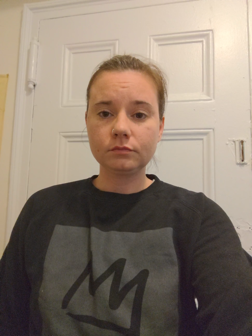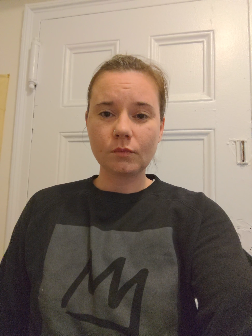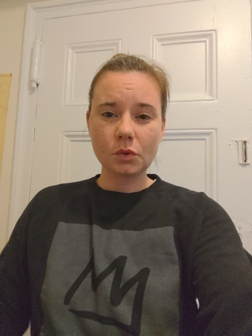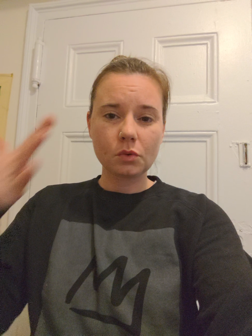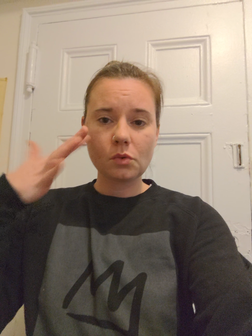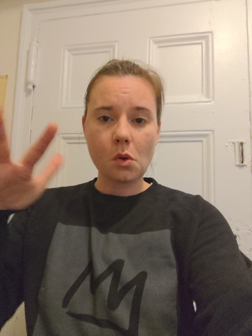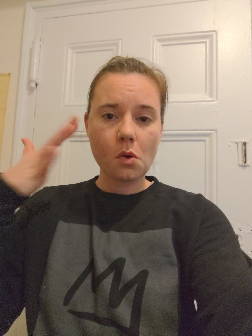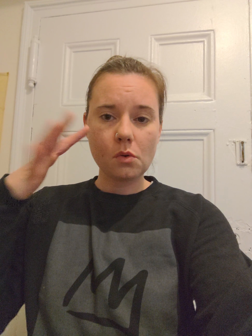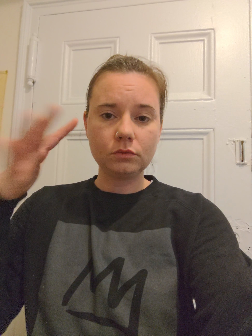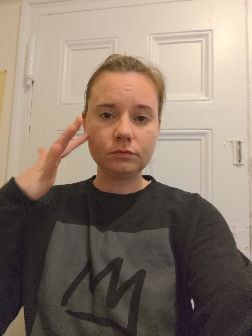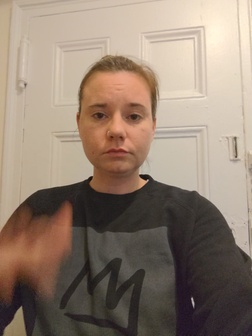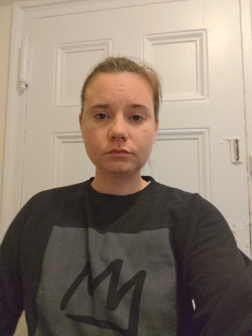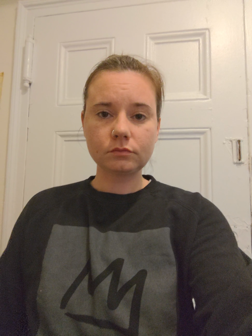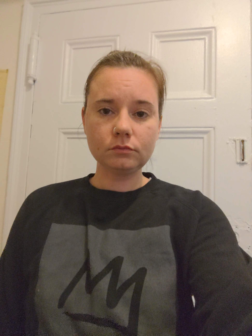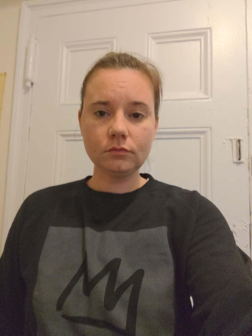noisy